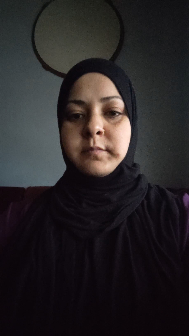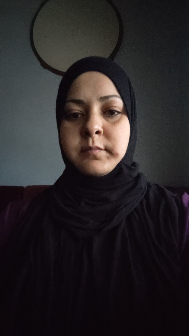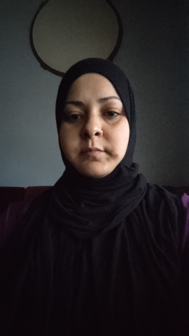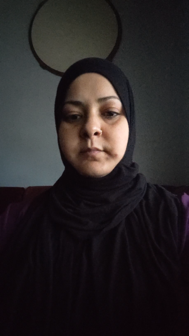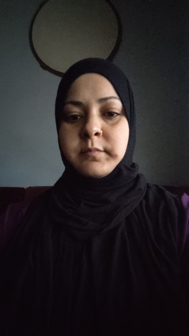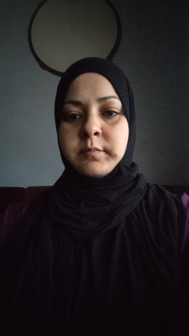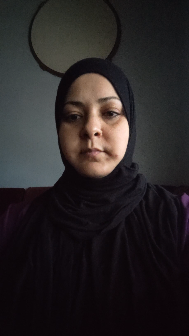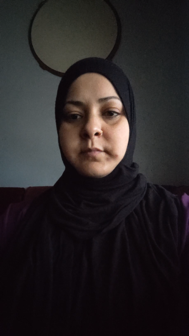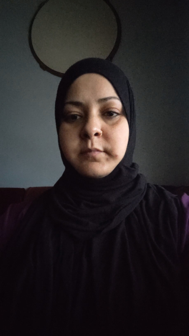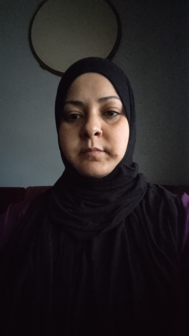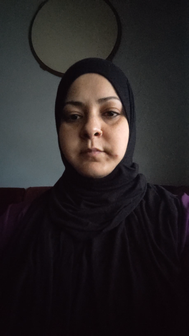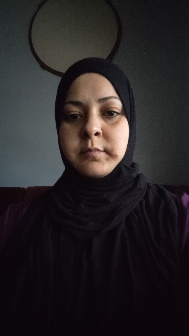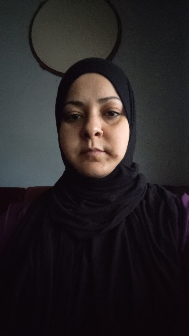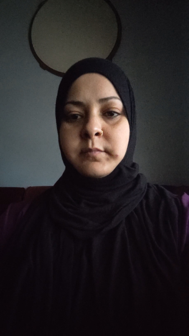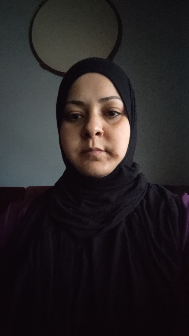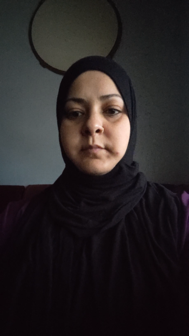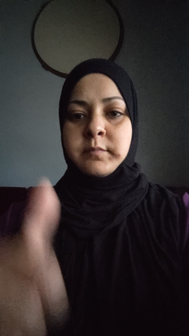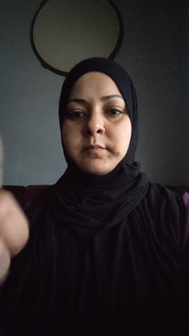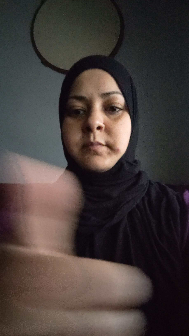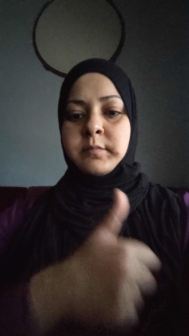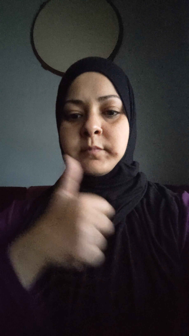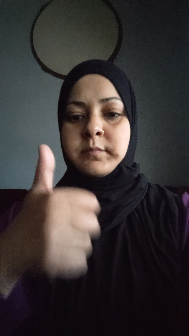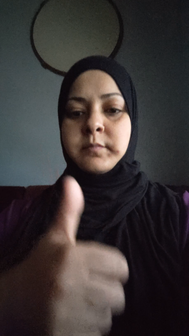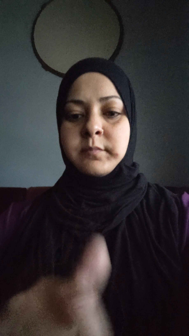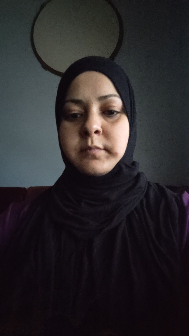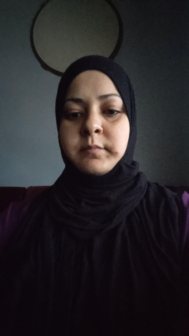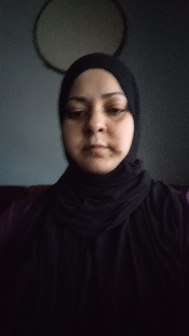basement